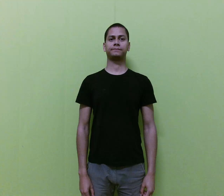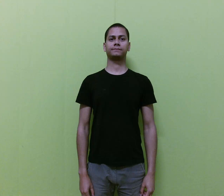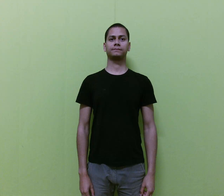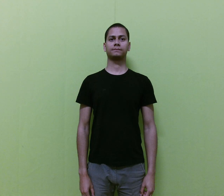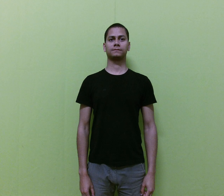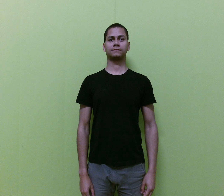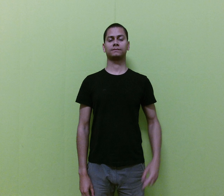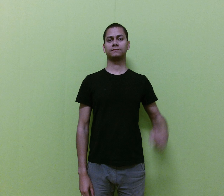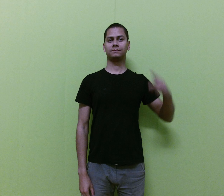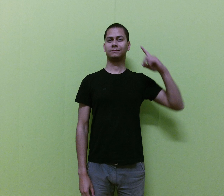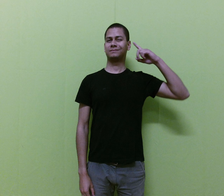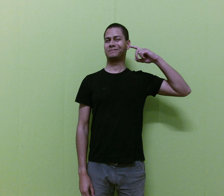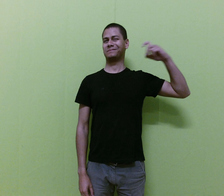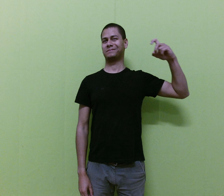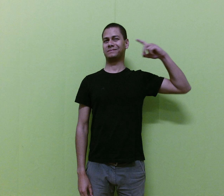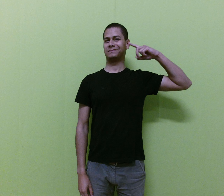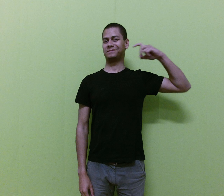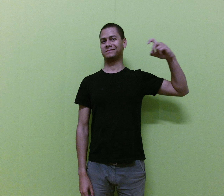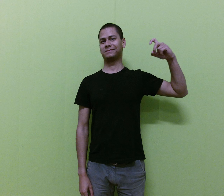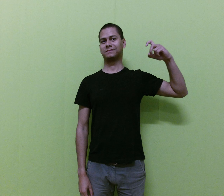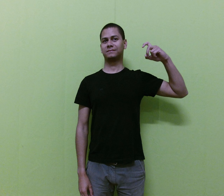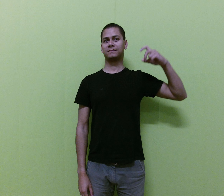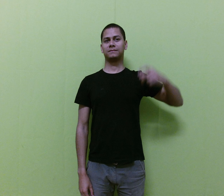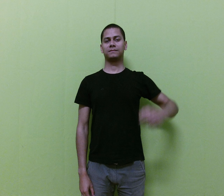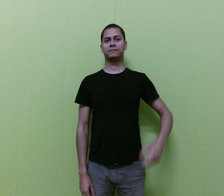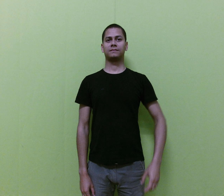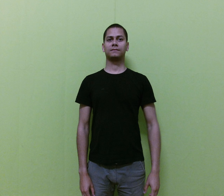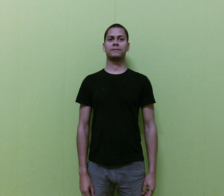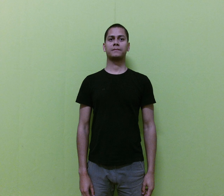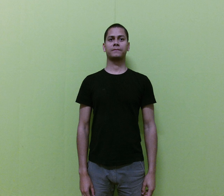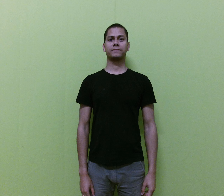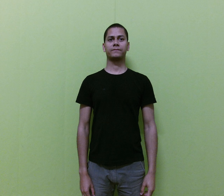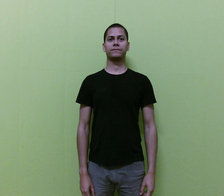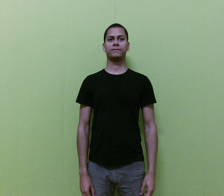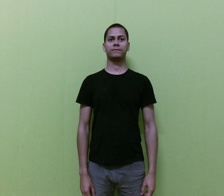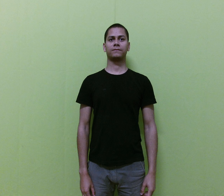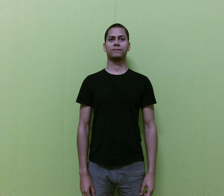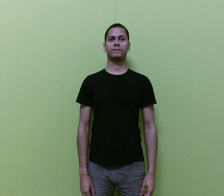barulho